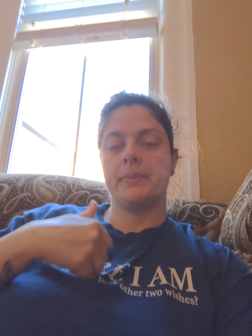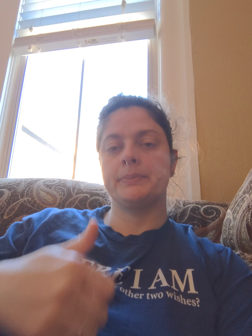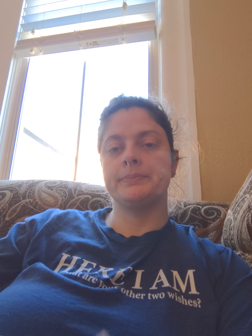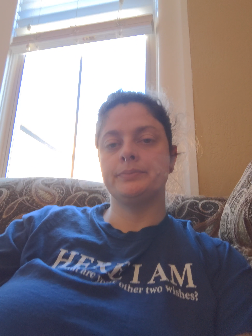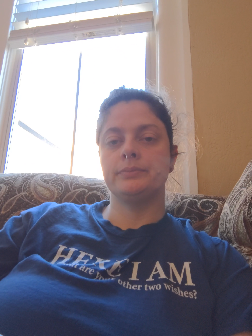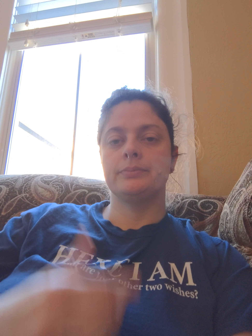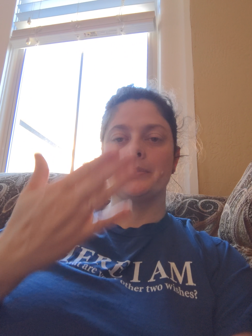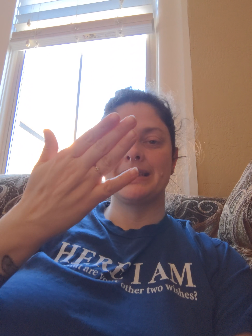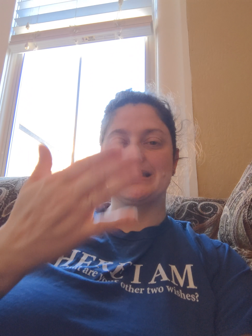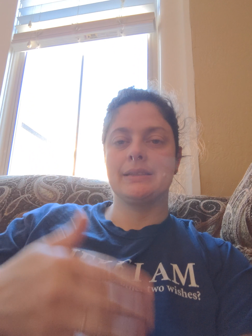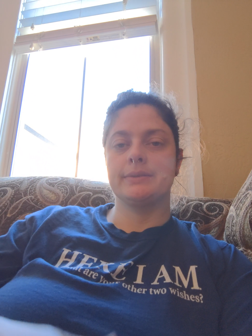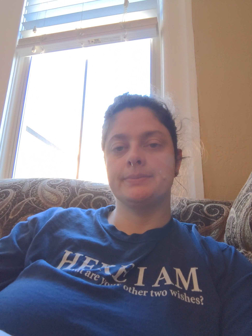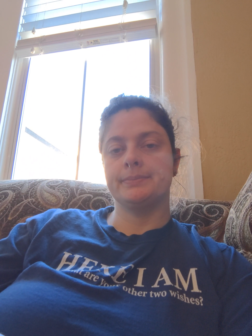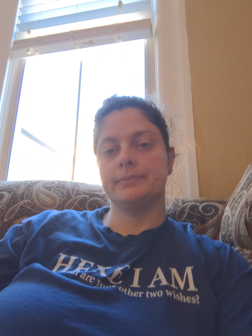mitten